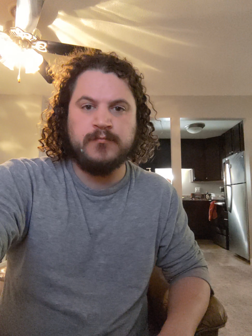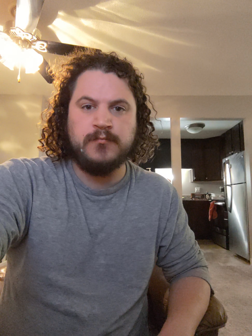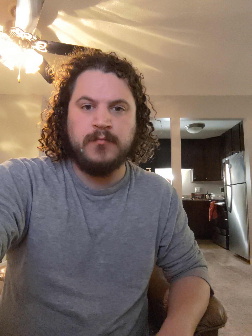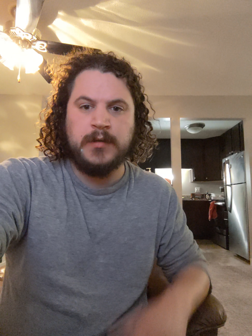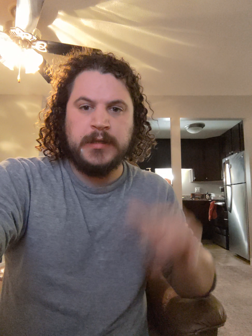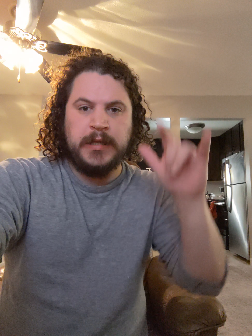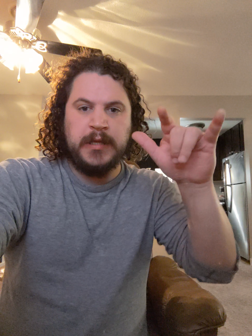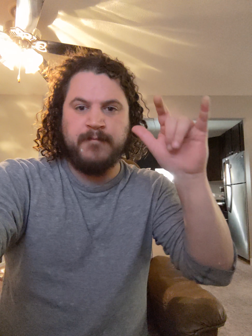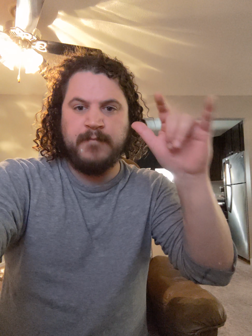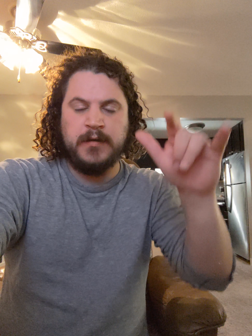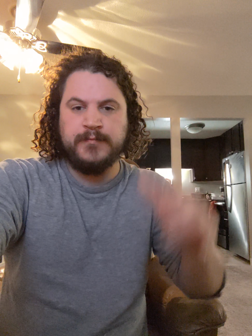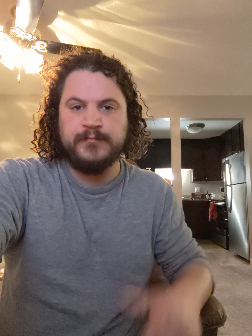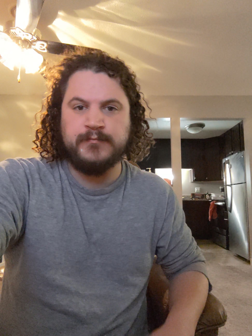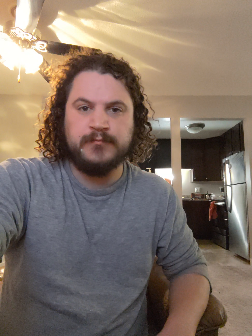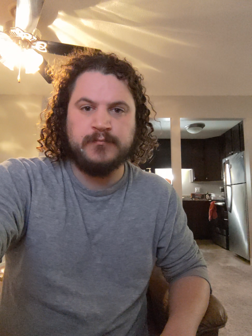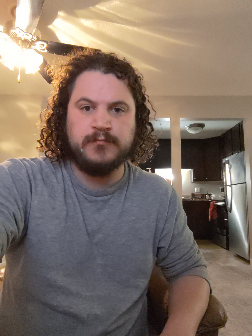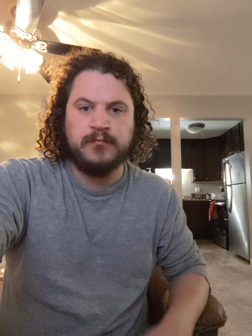airplane